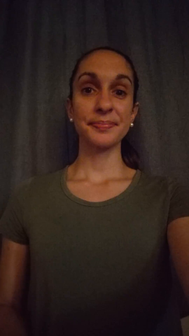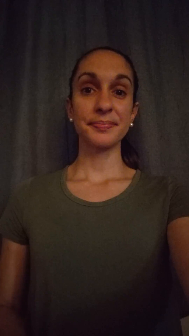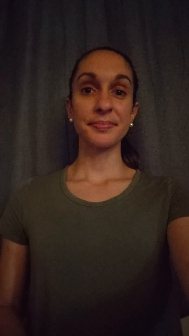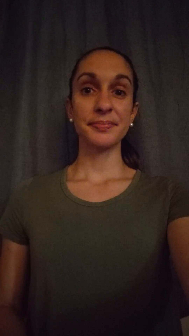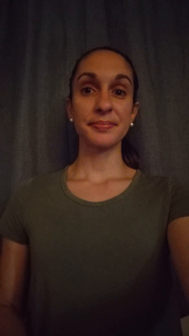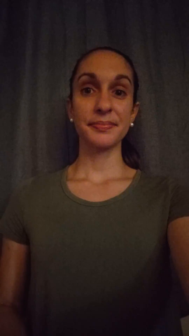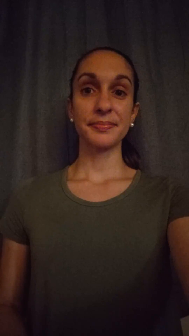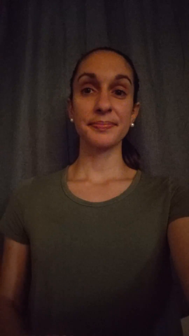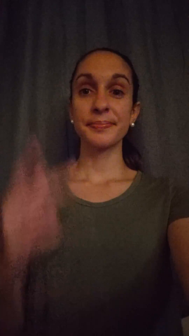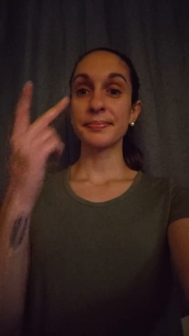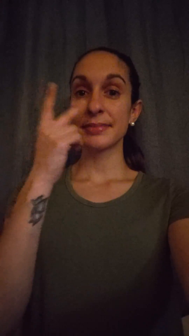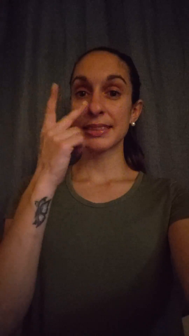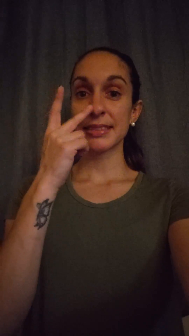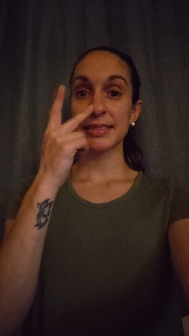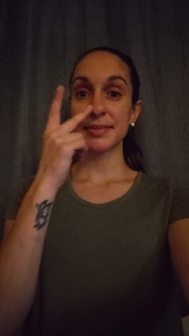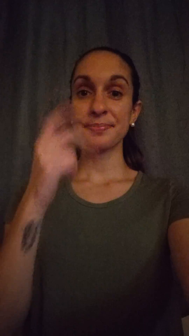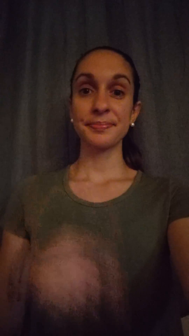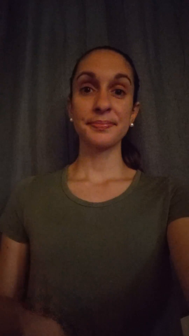penis